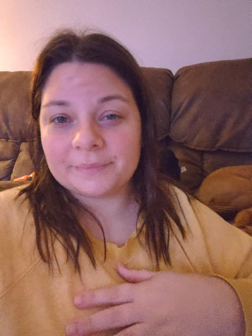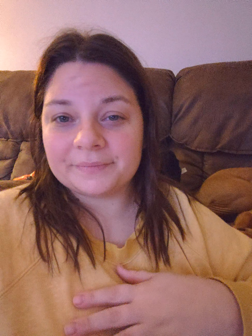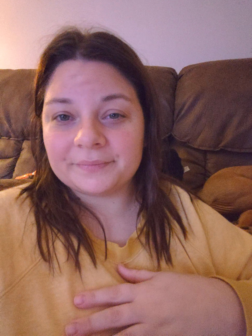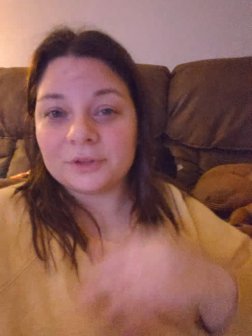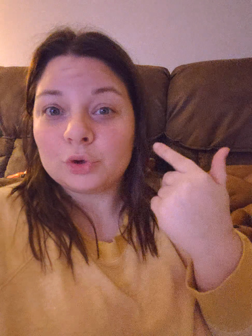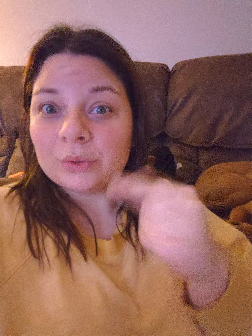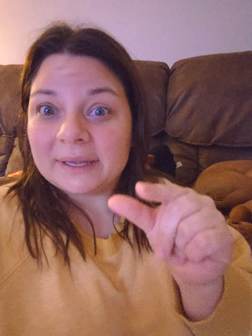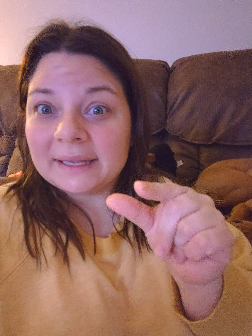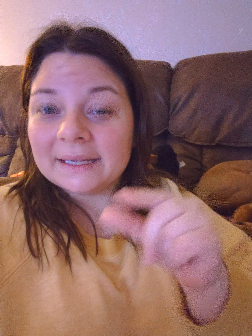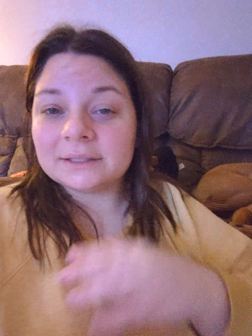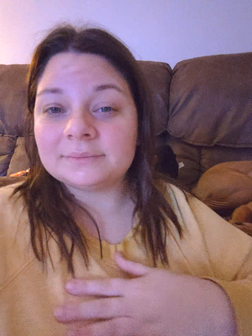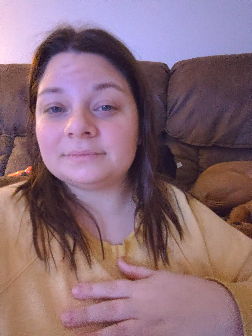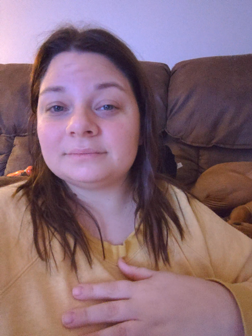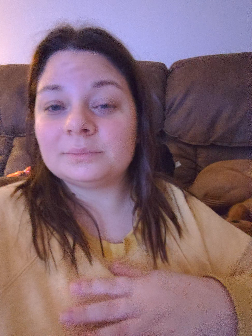green